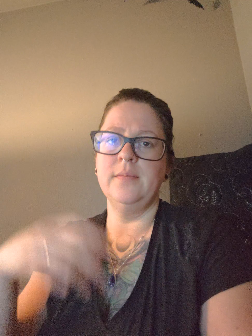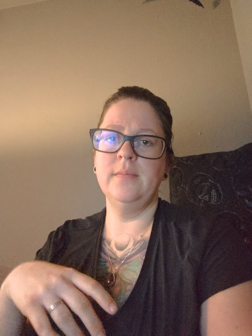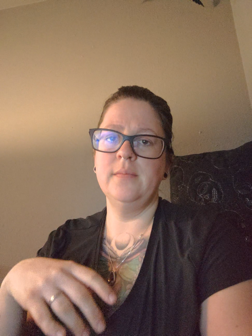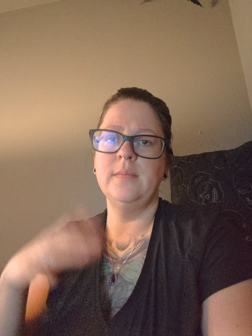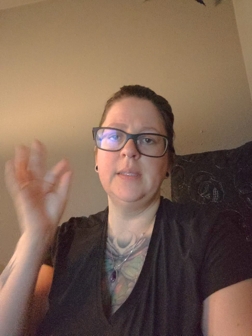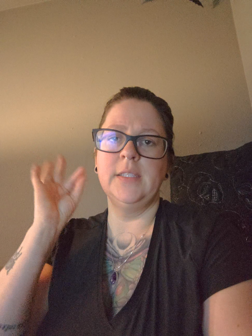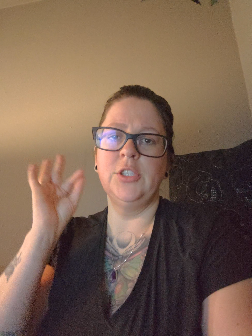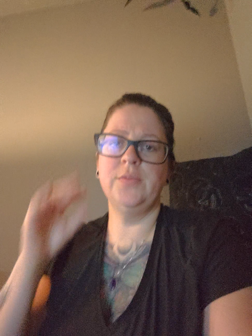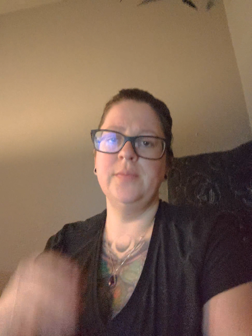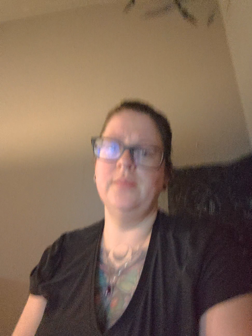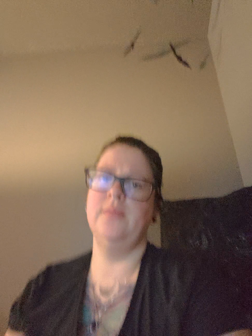hair